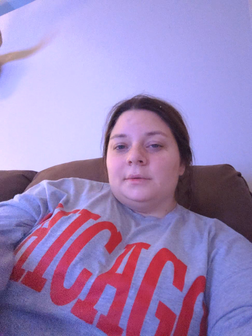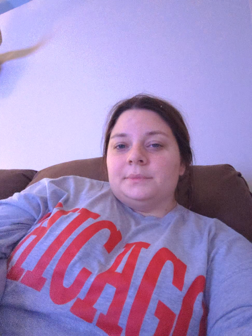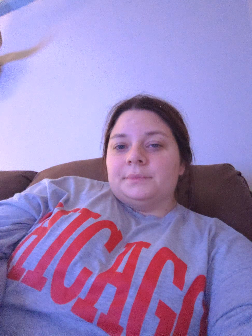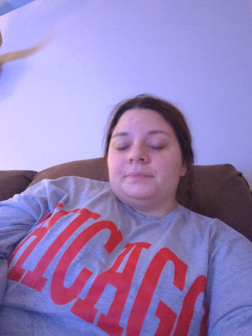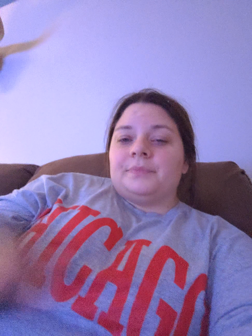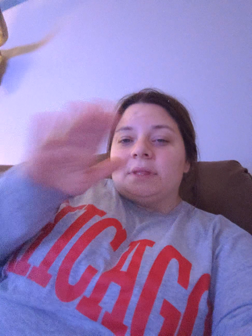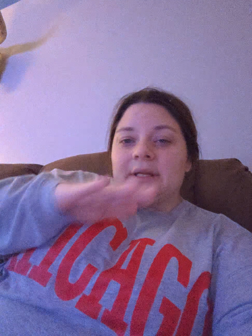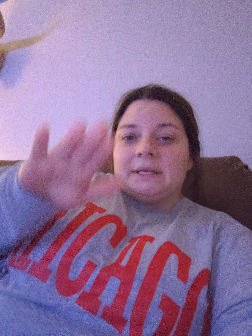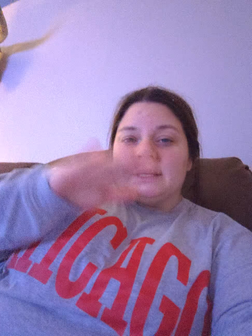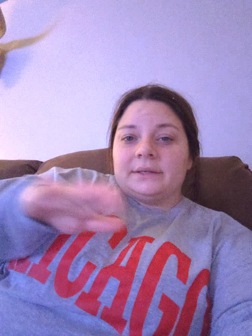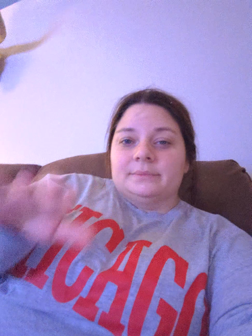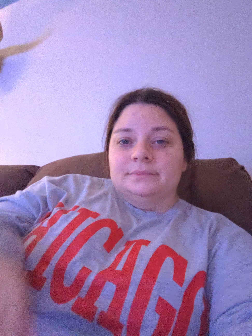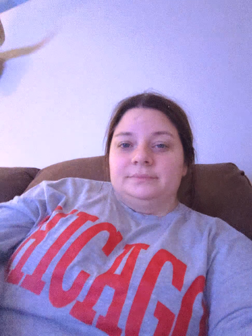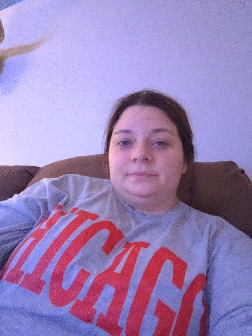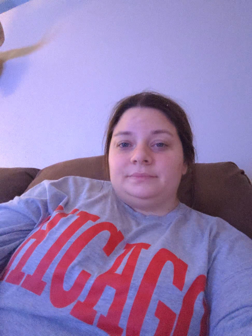clean